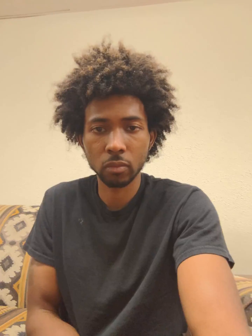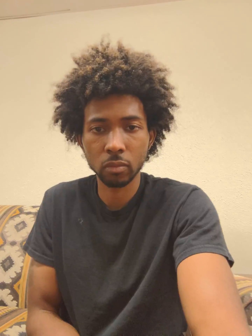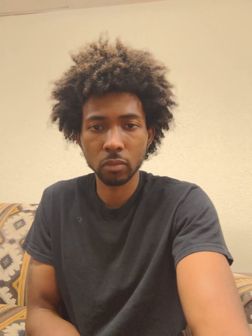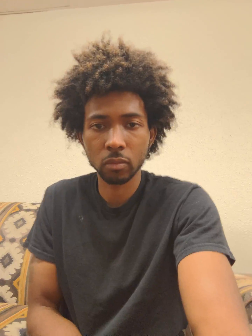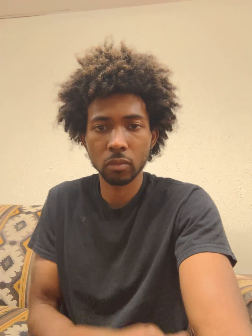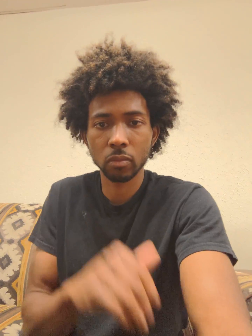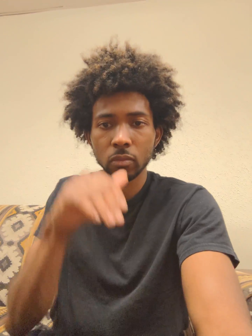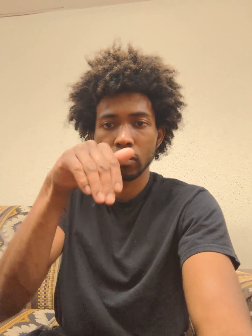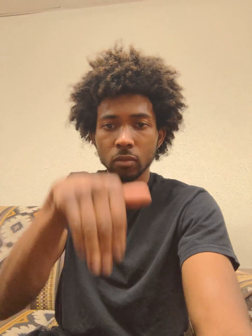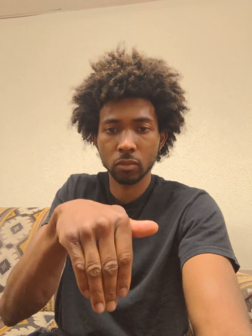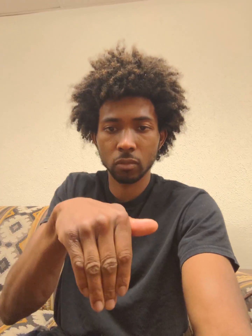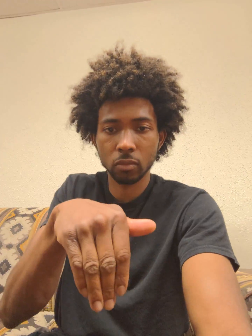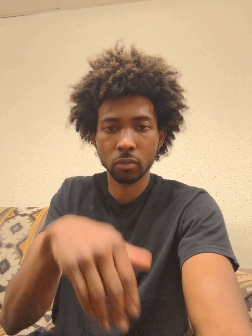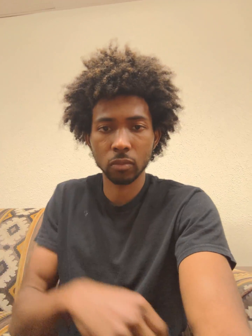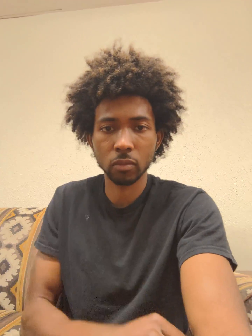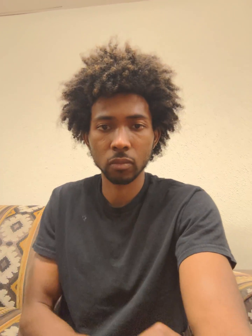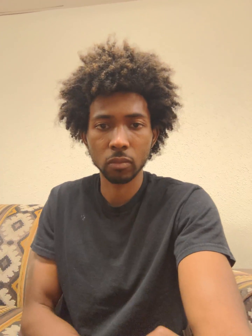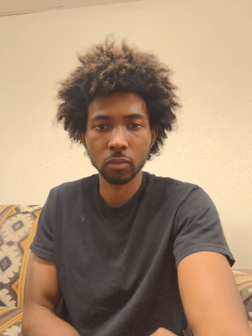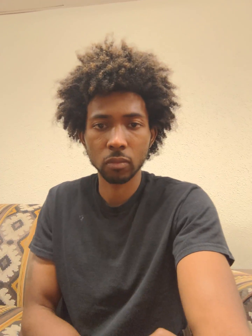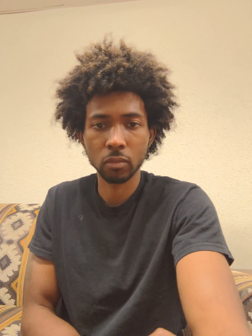night night